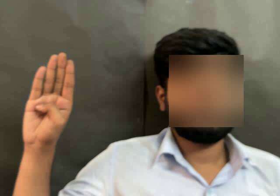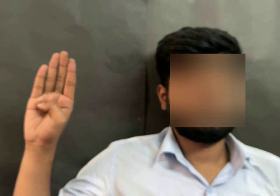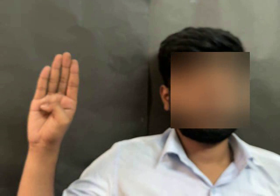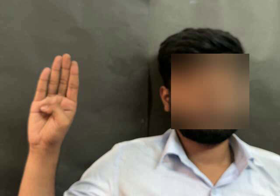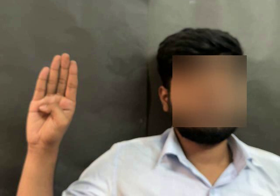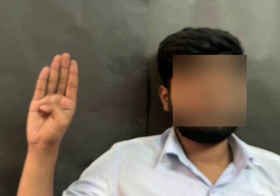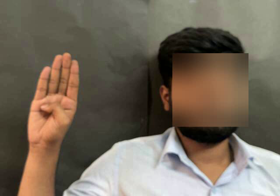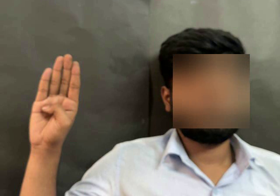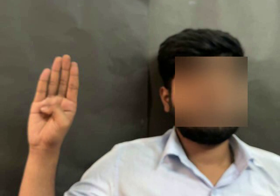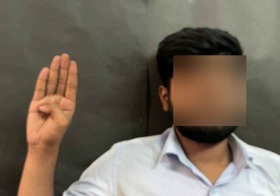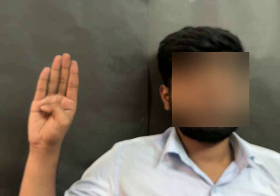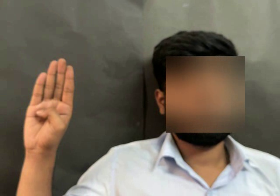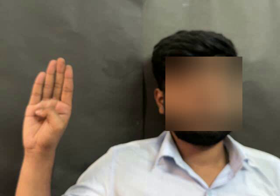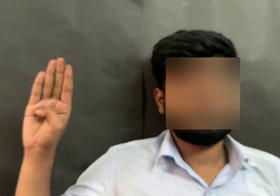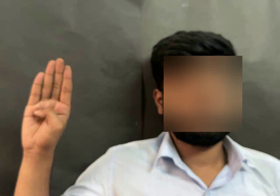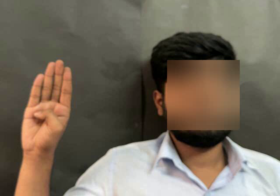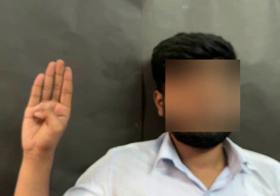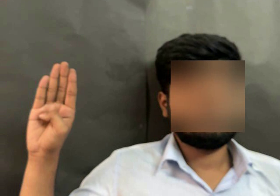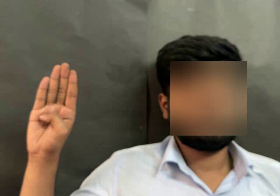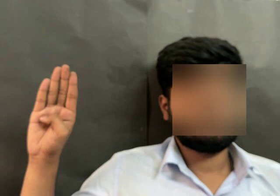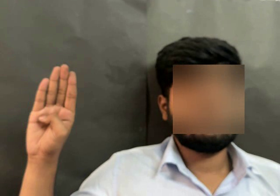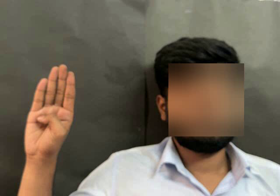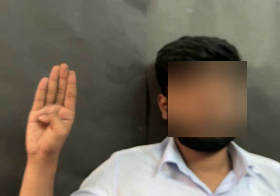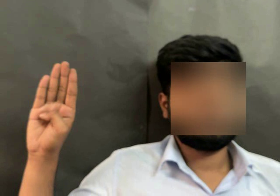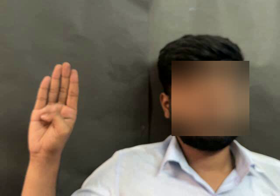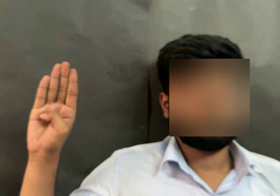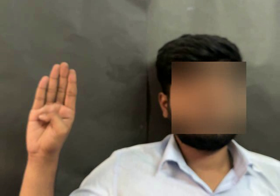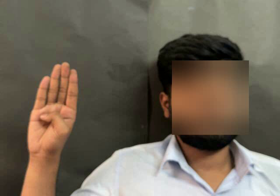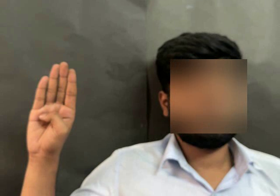B